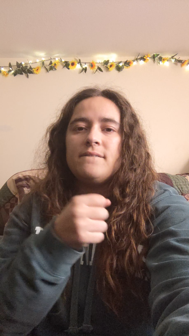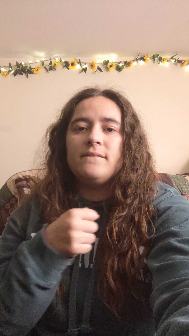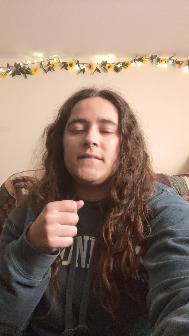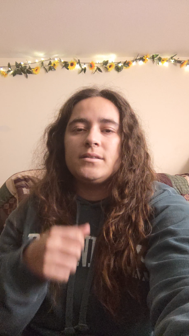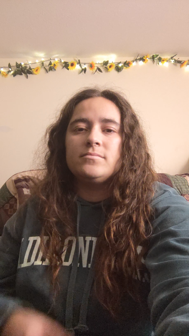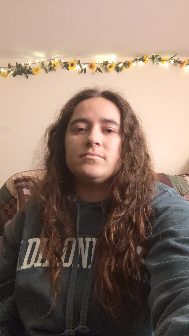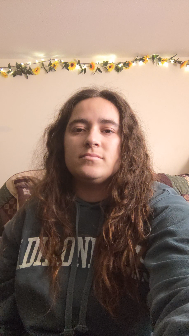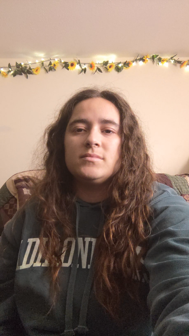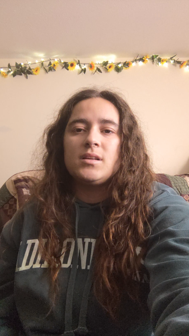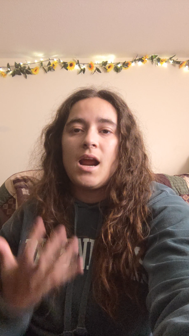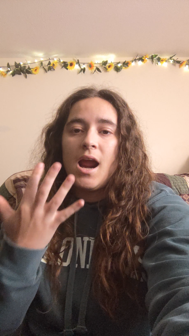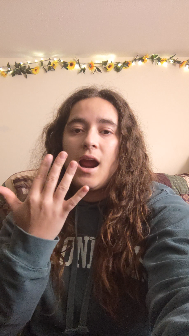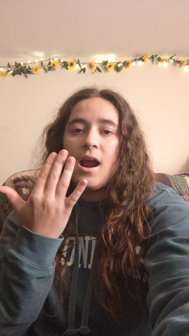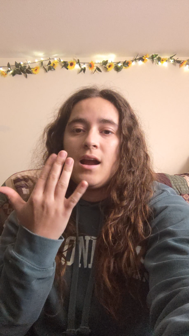hand